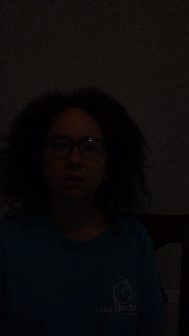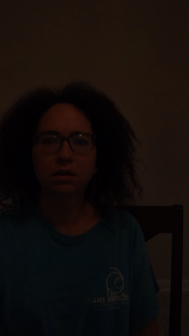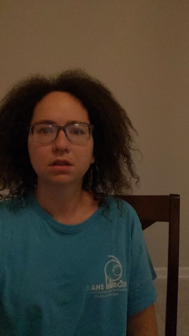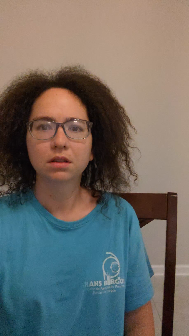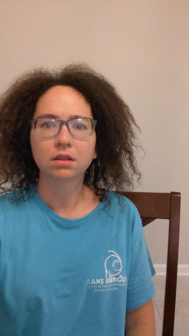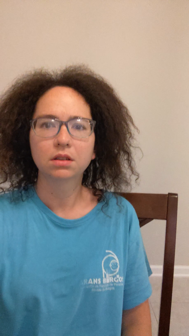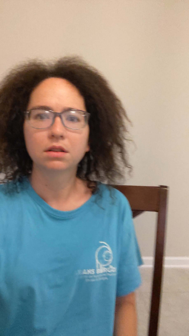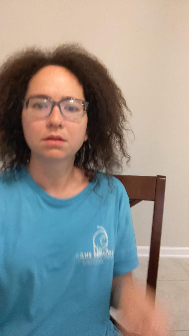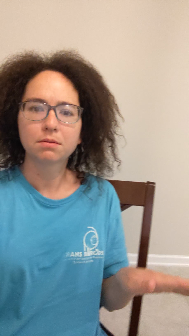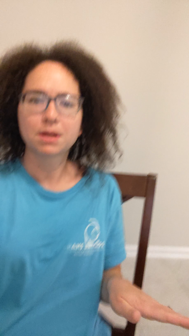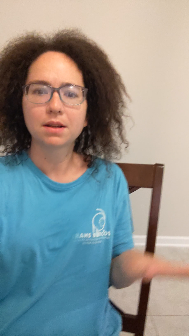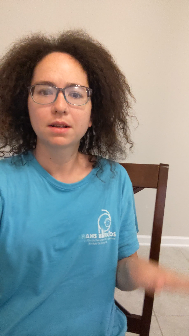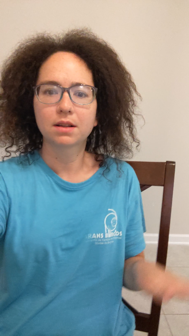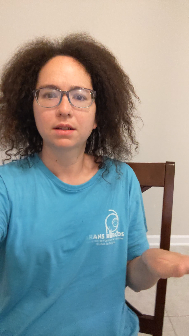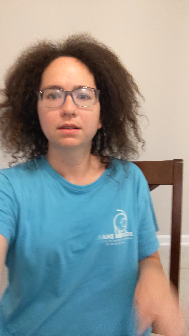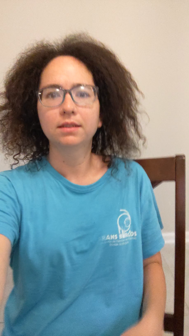penguin